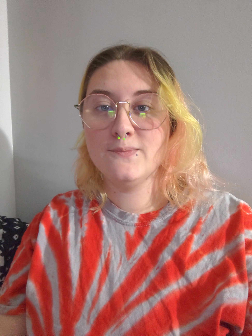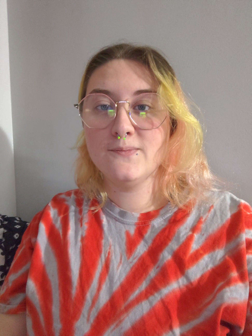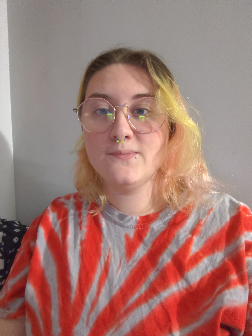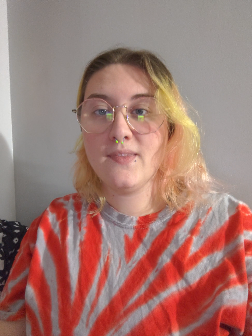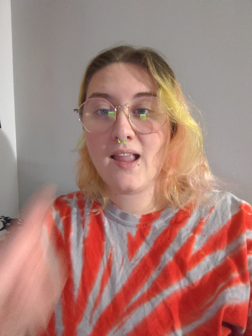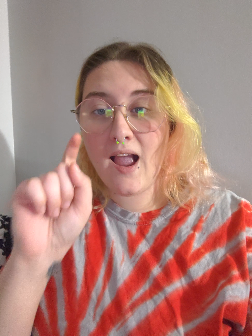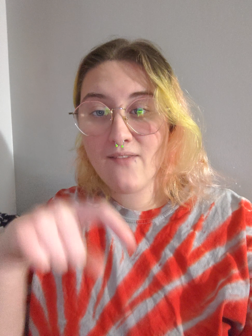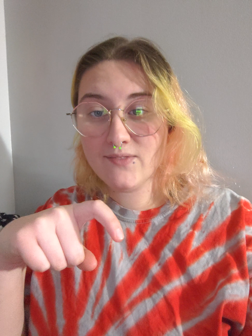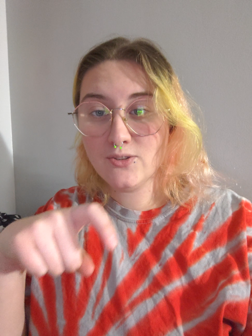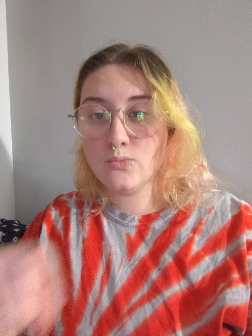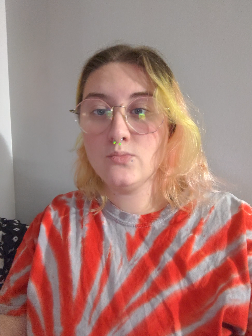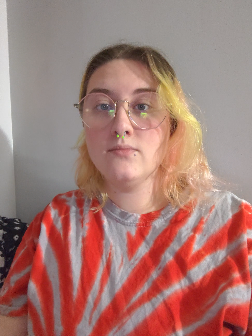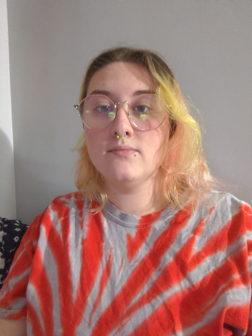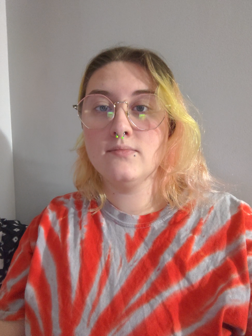have to